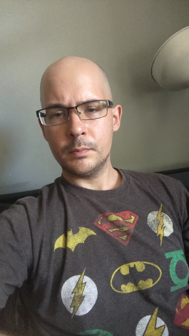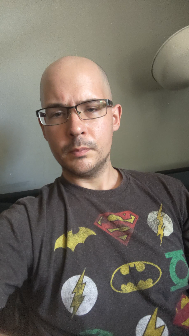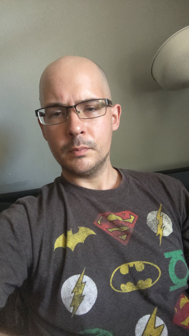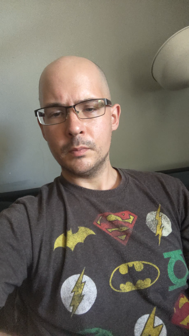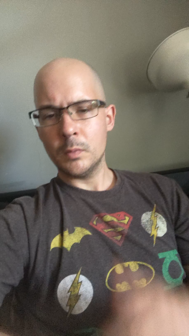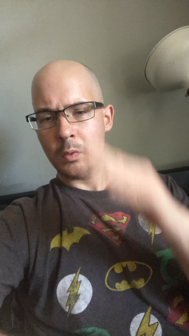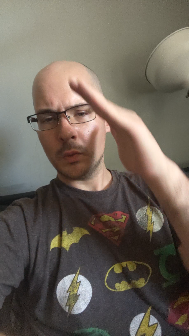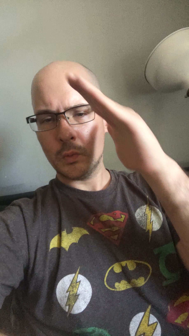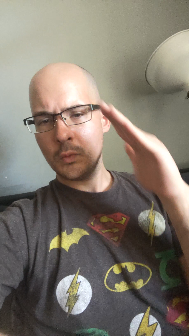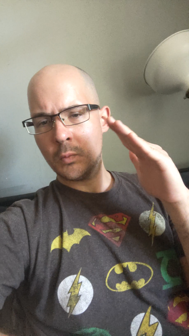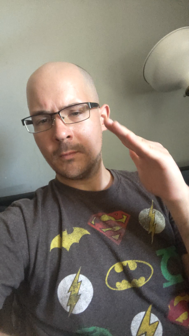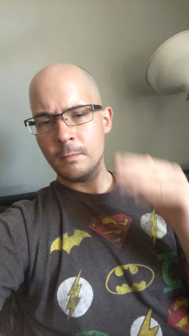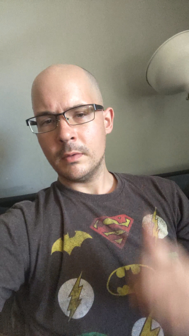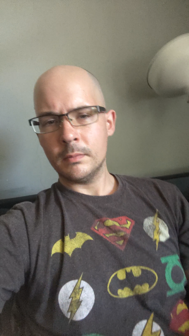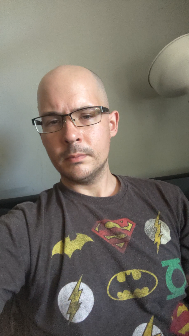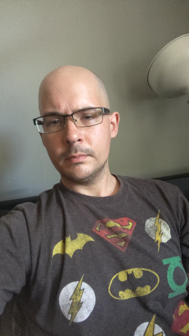roof